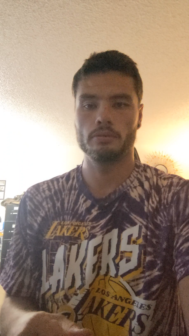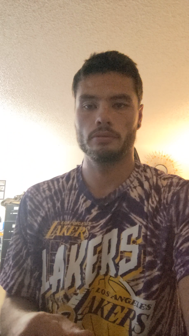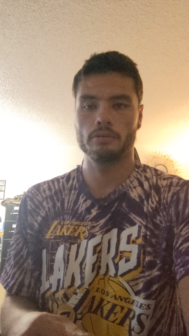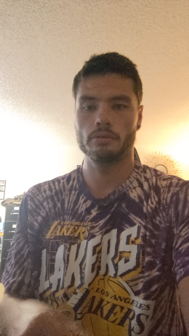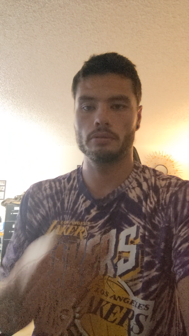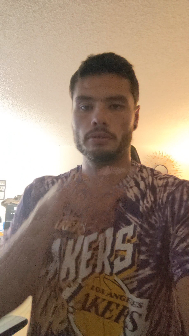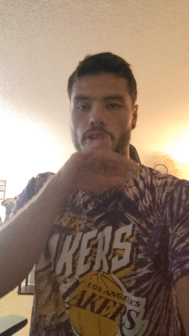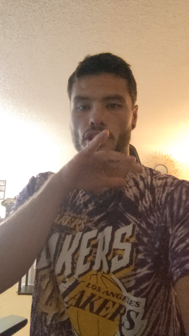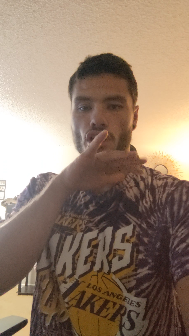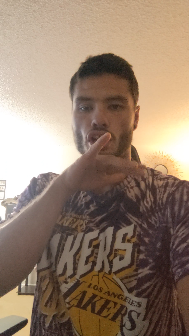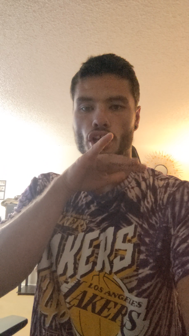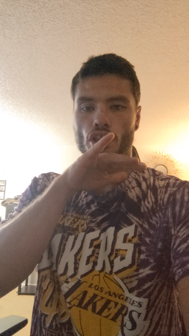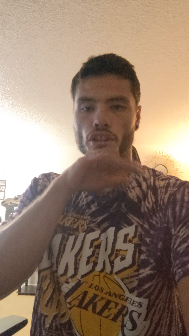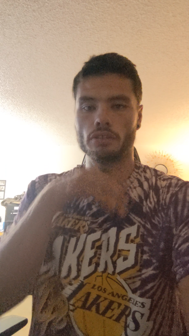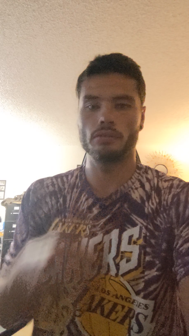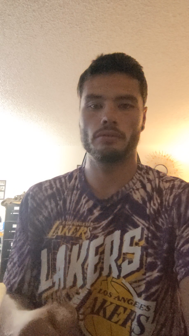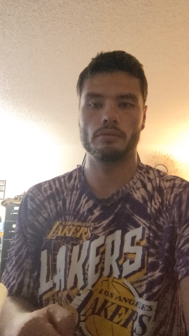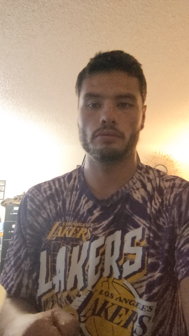naughty